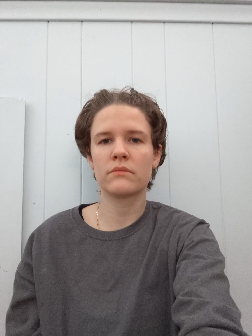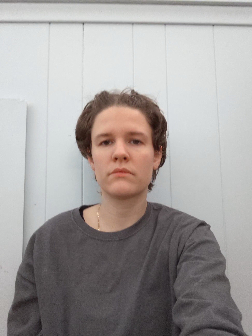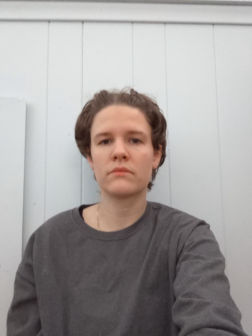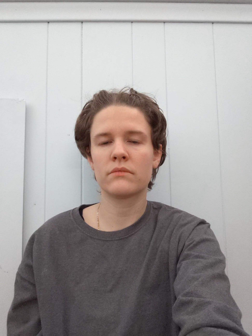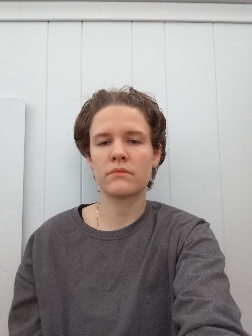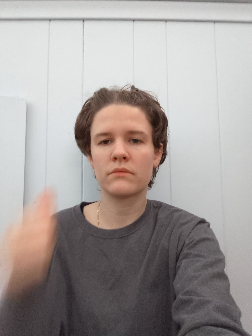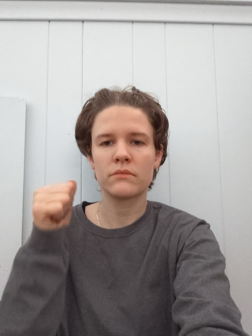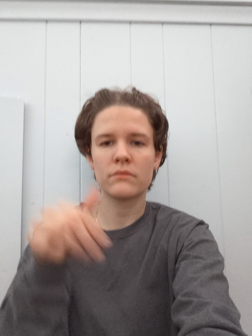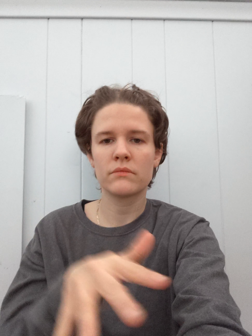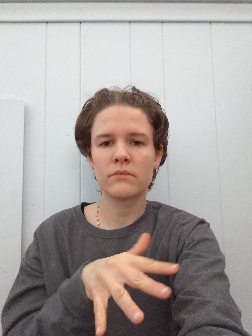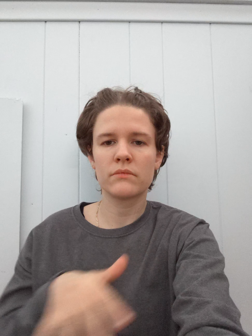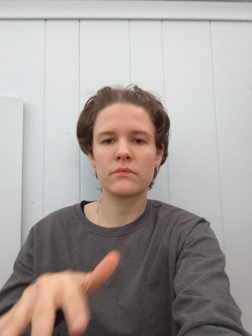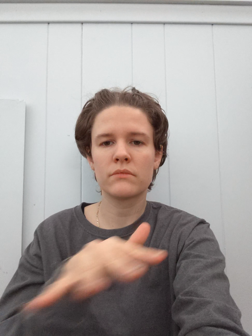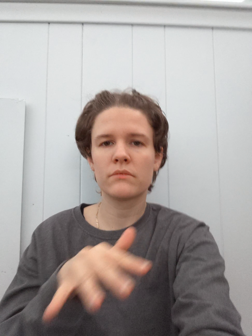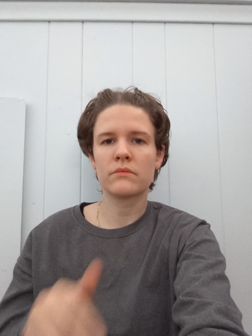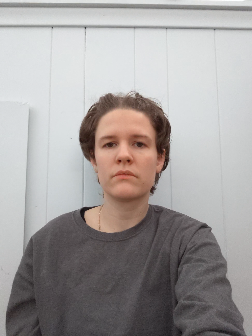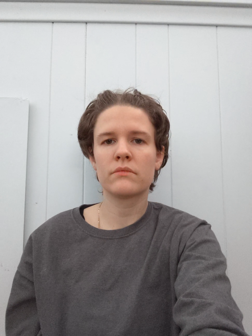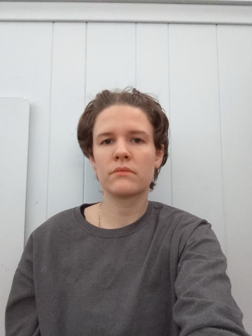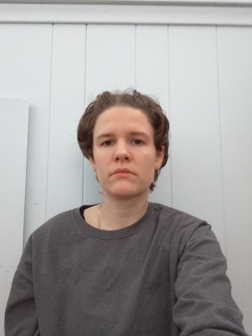backyard